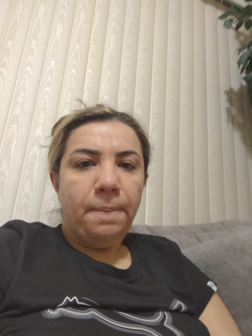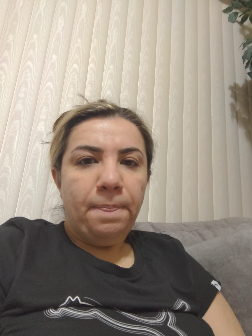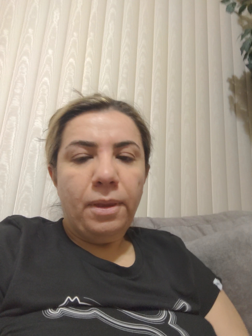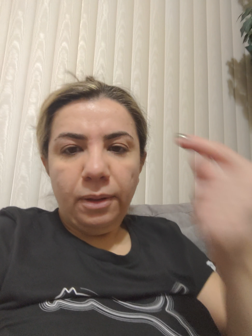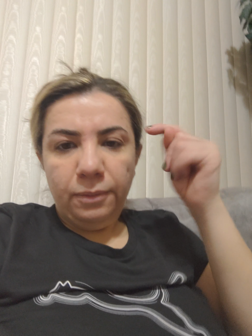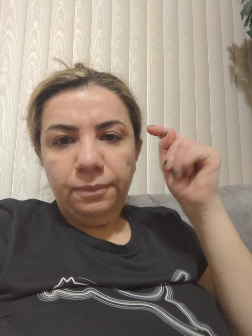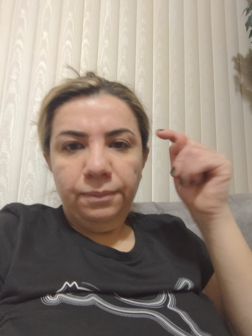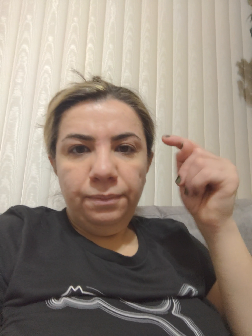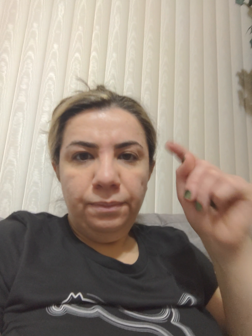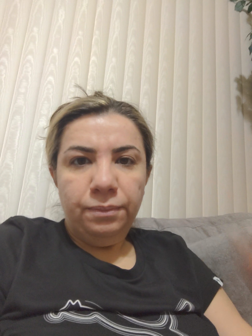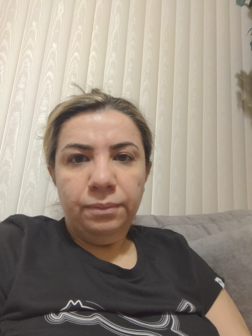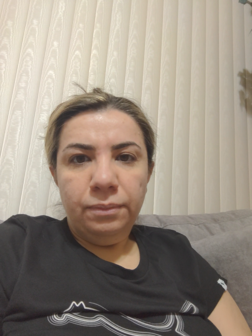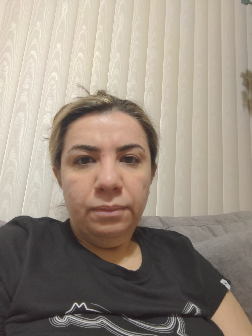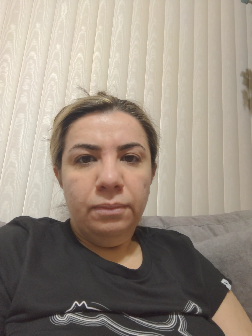toy